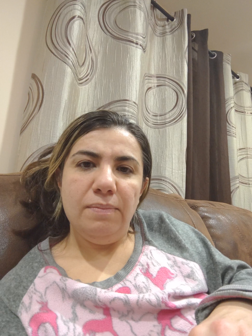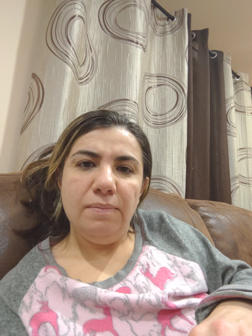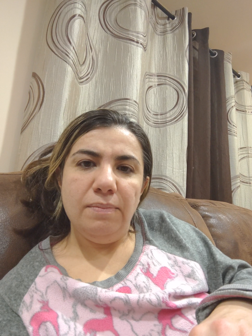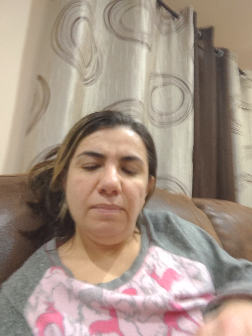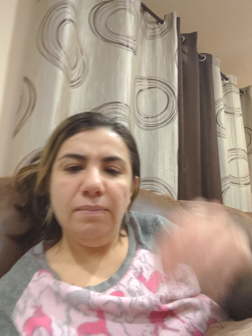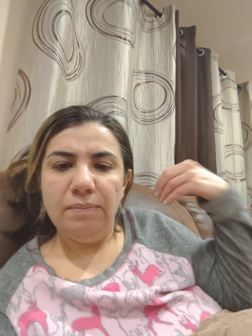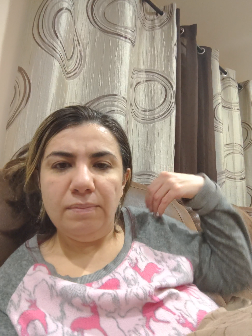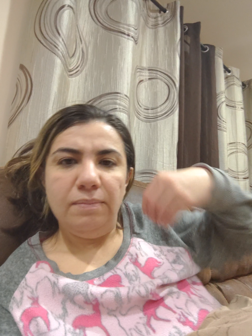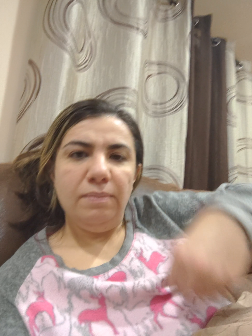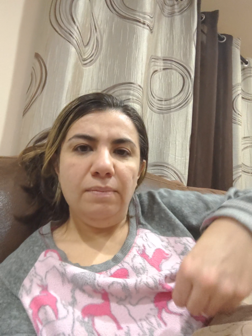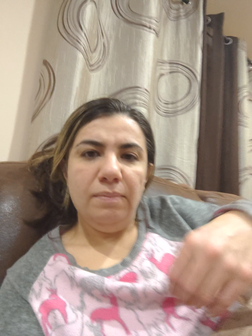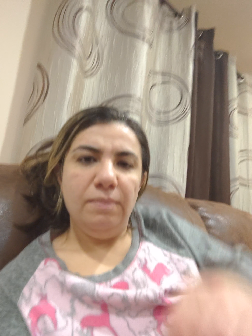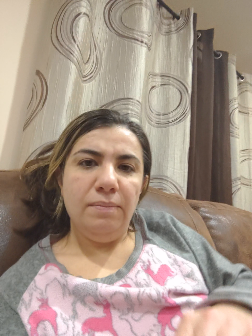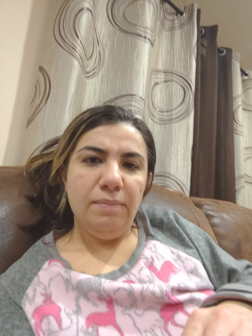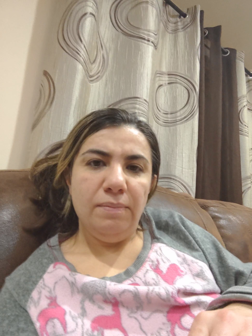jacket